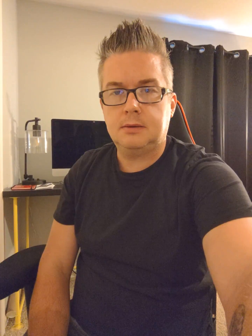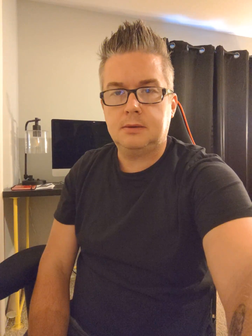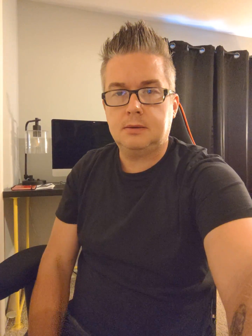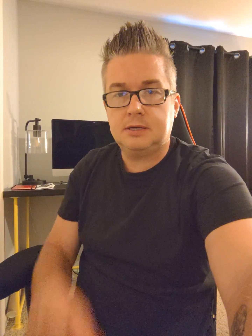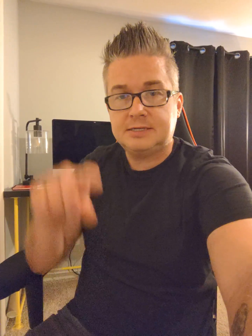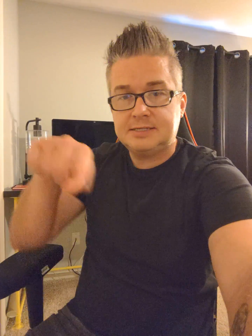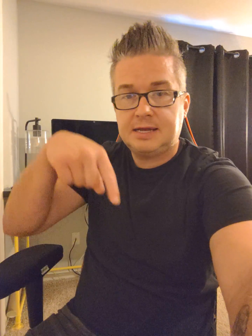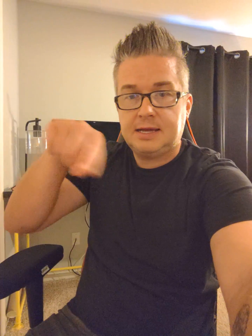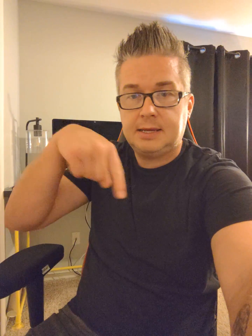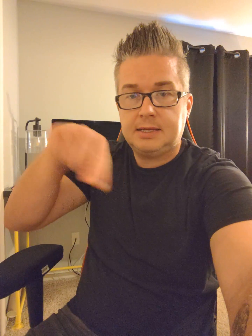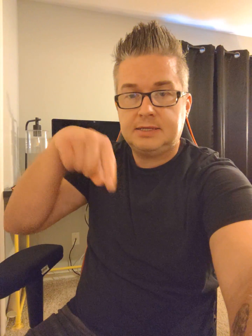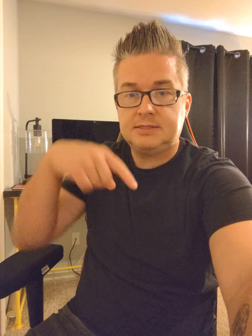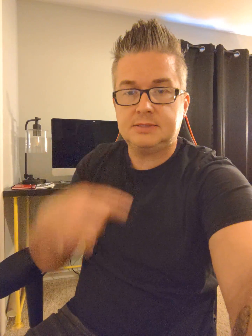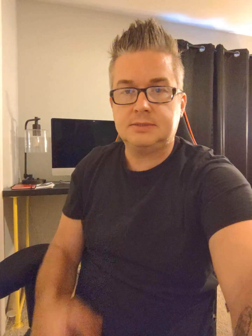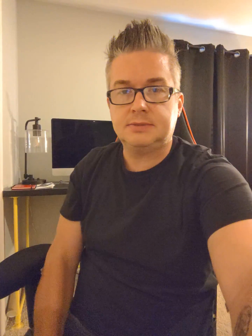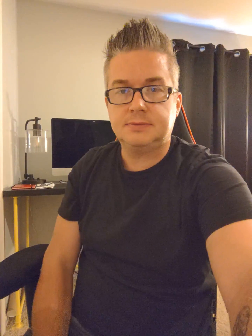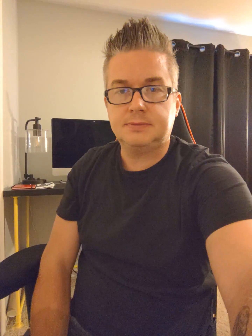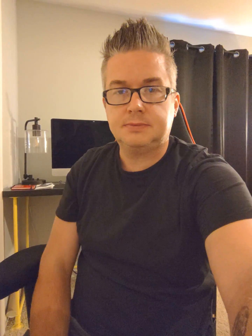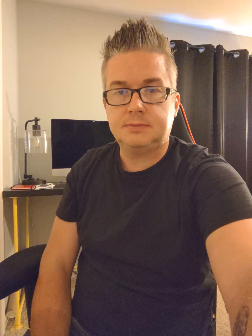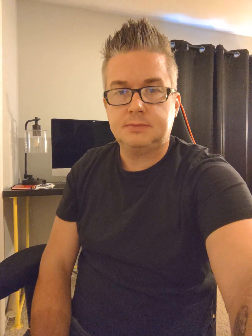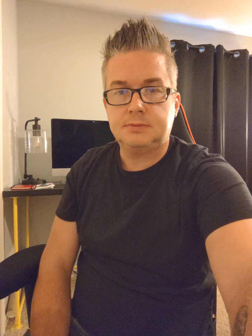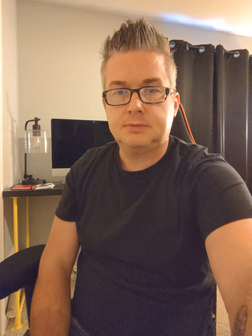flip-flop